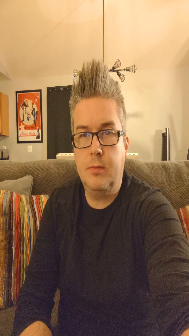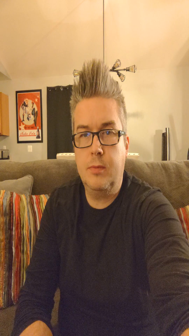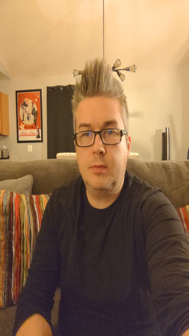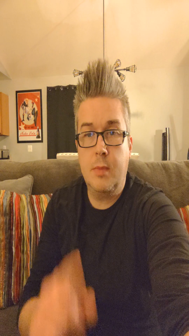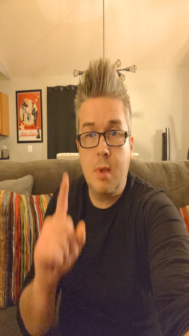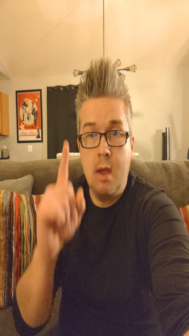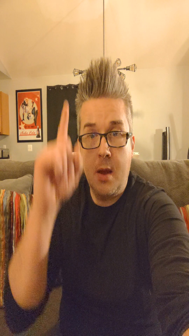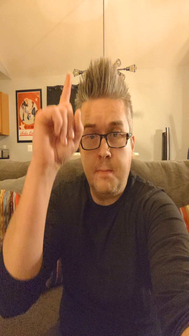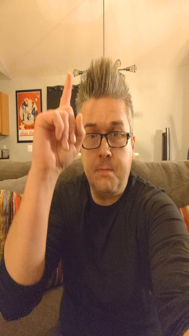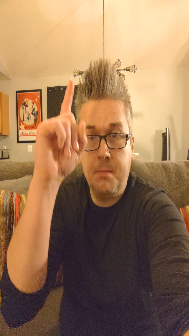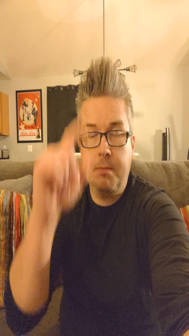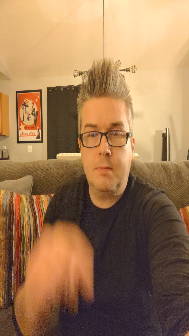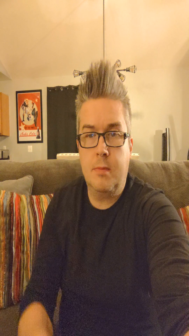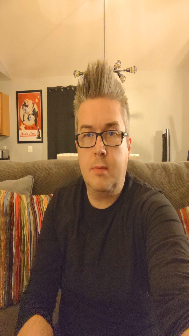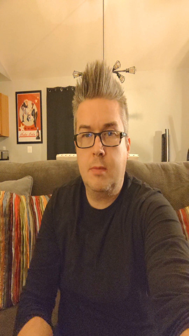up